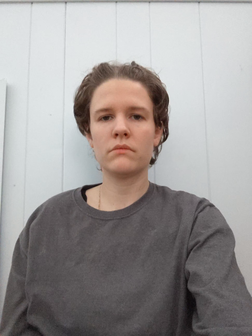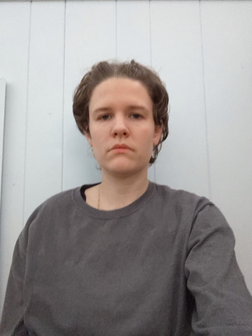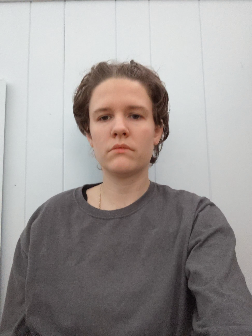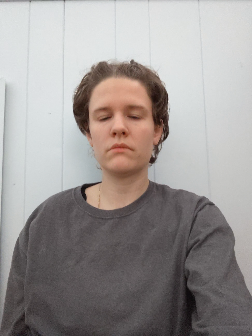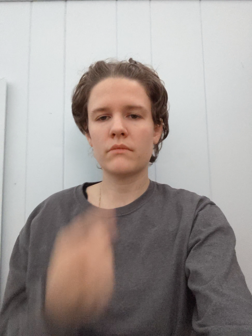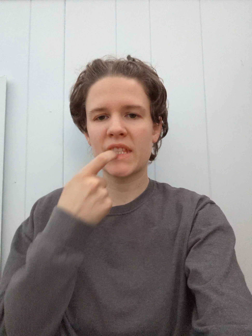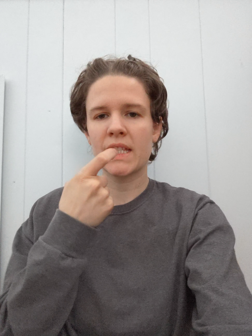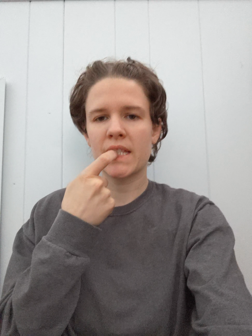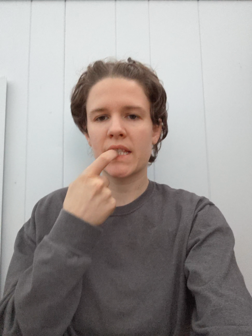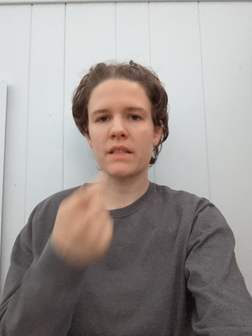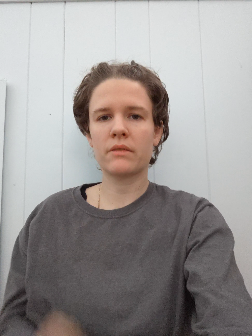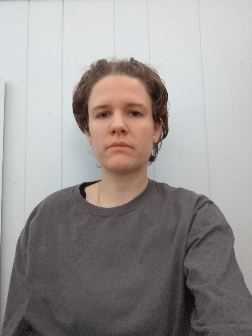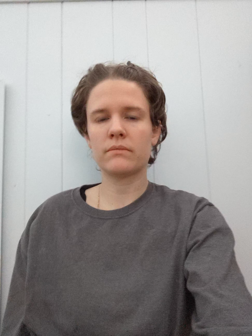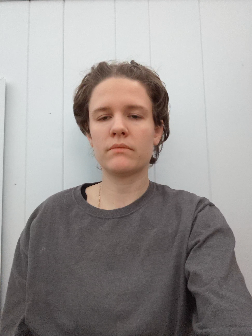tooth